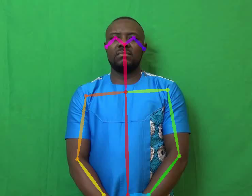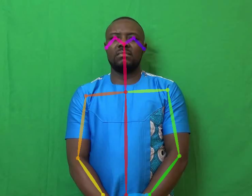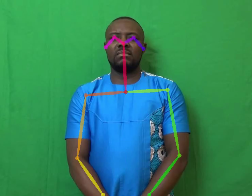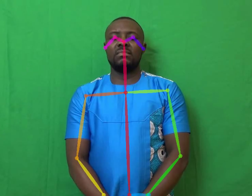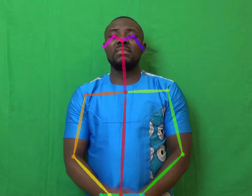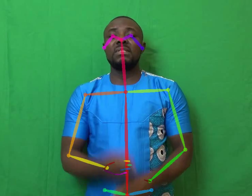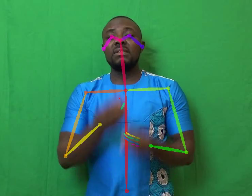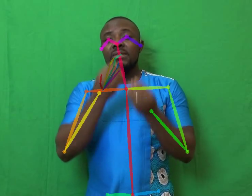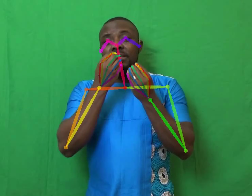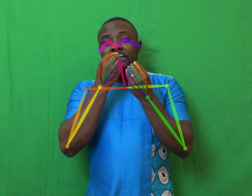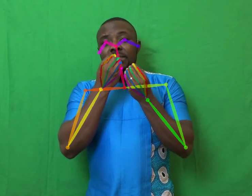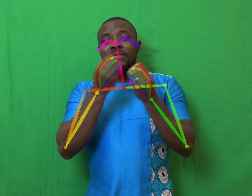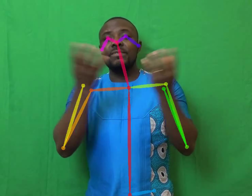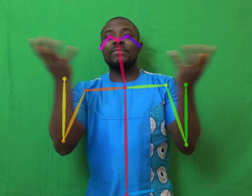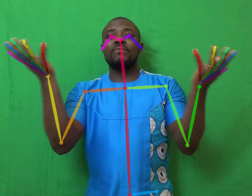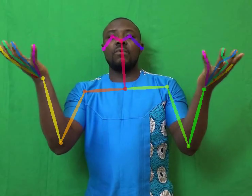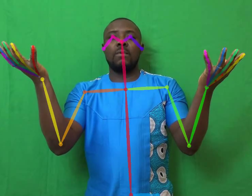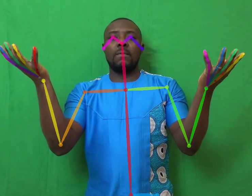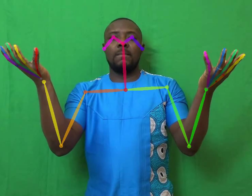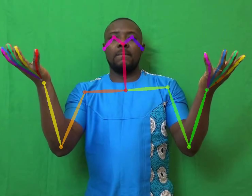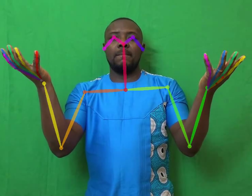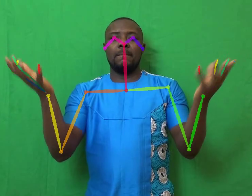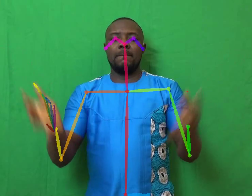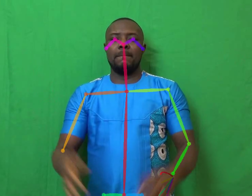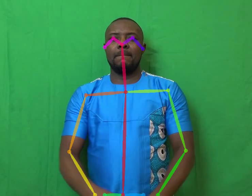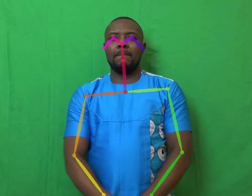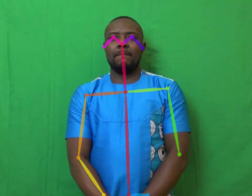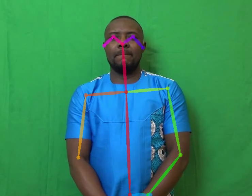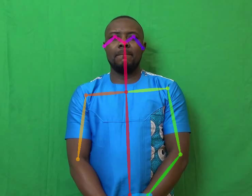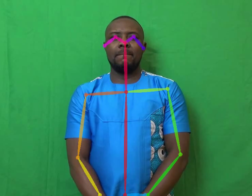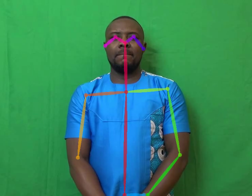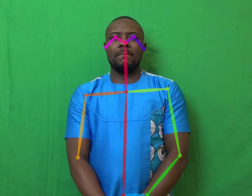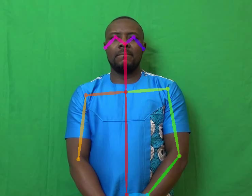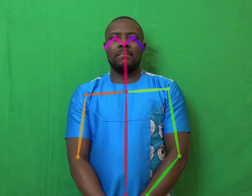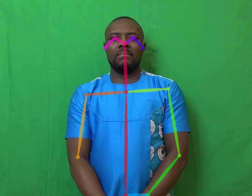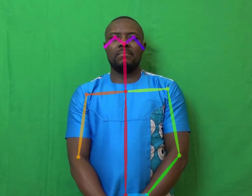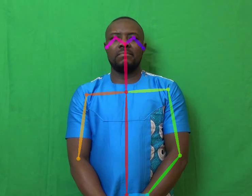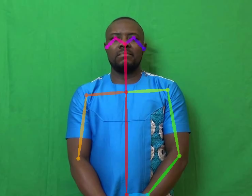information